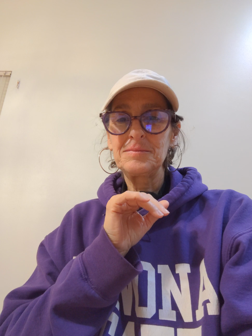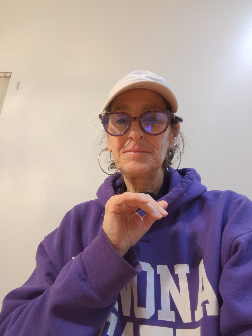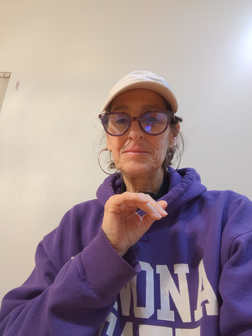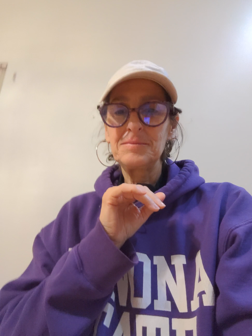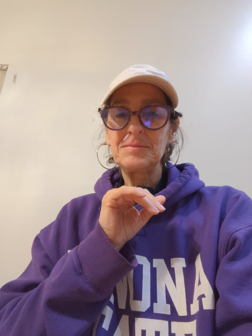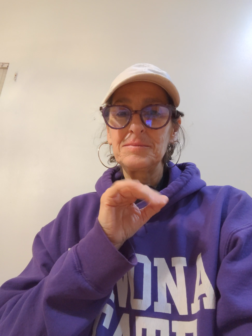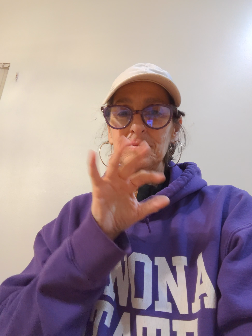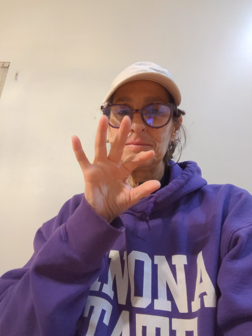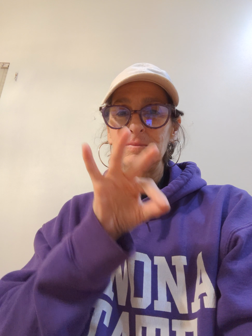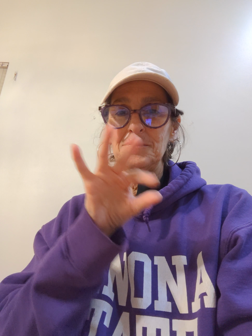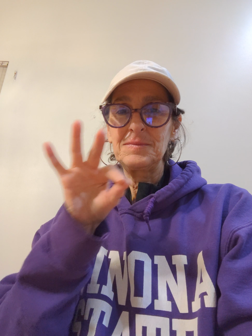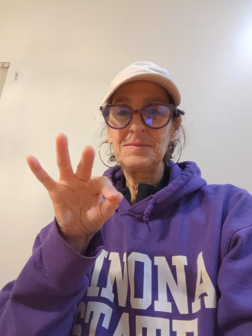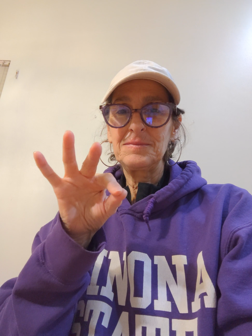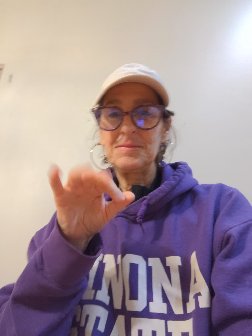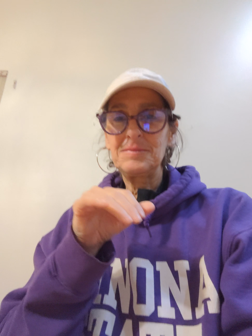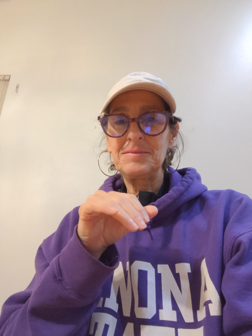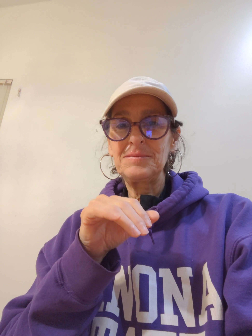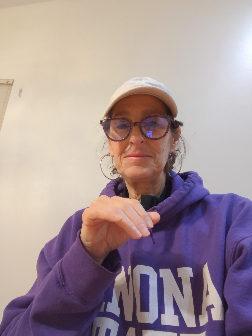french fries